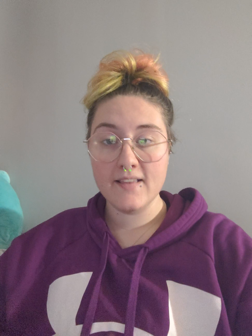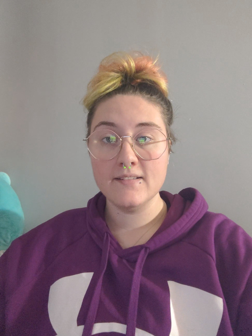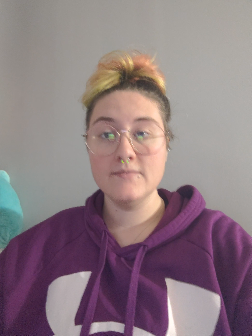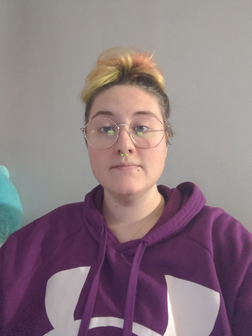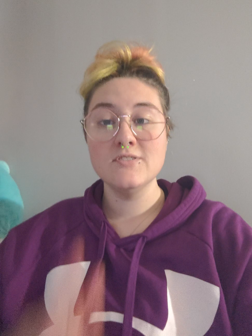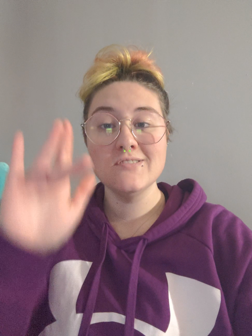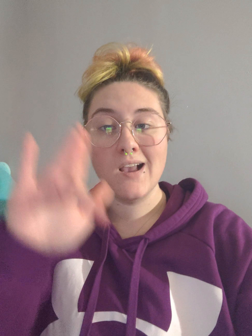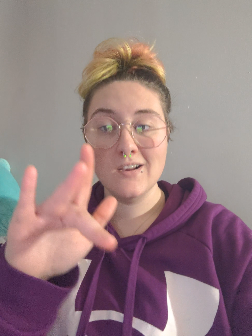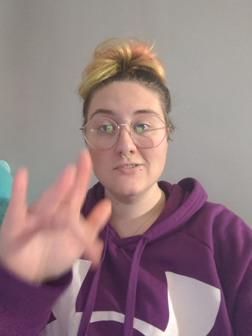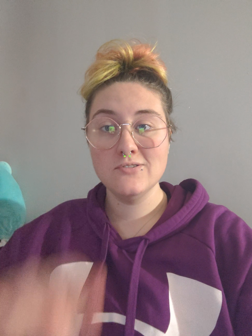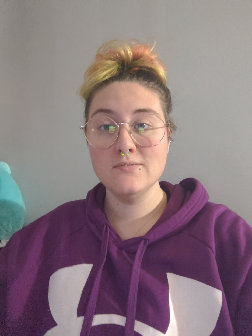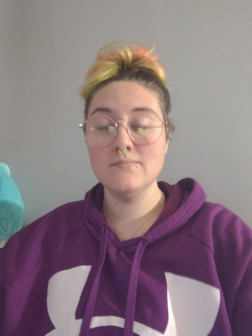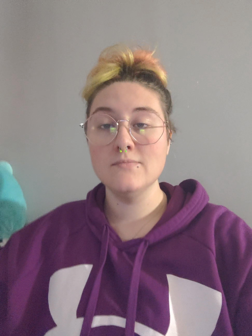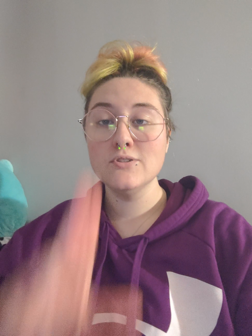touch